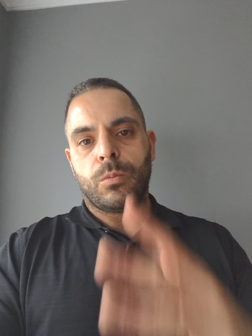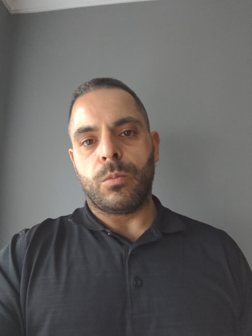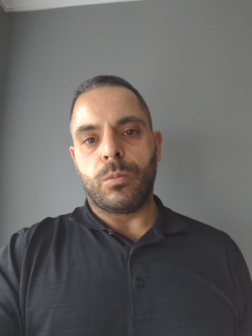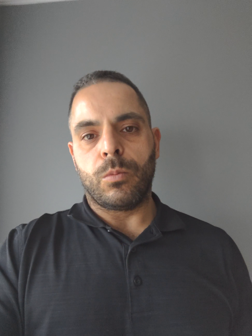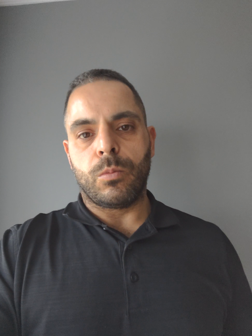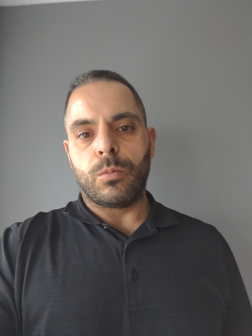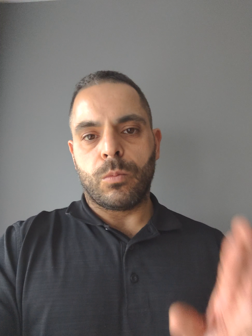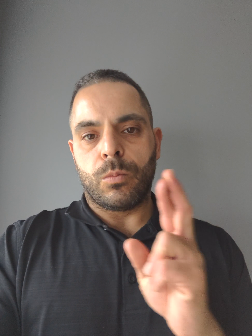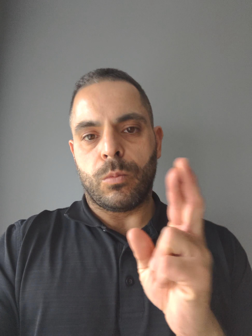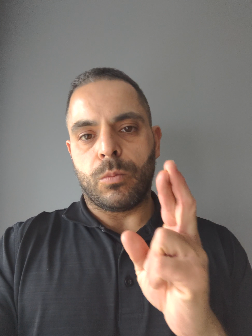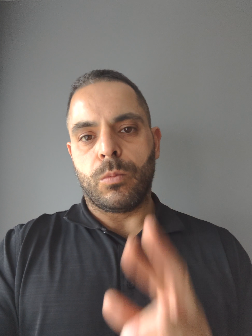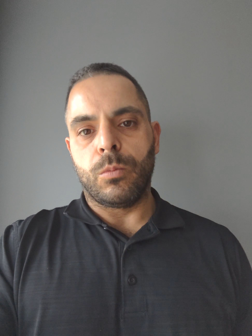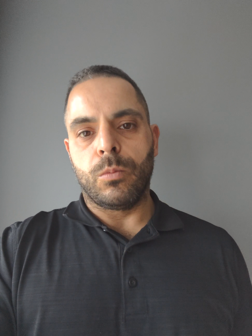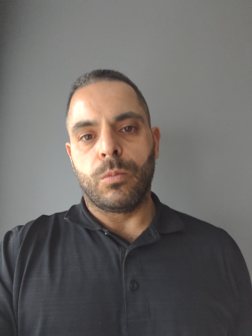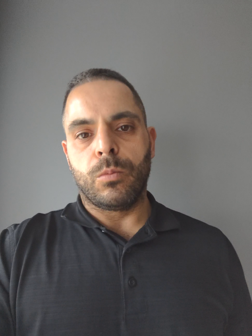refrigerator